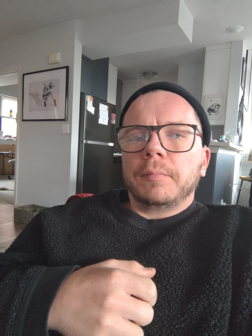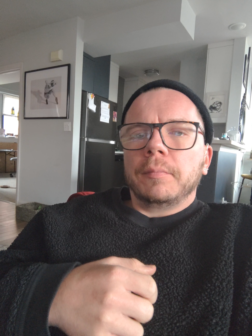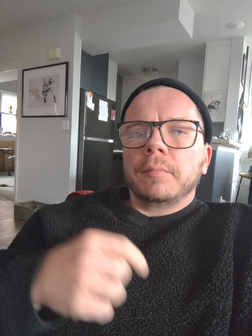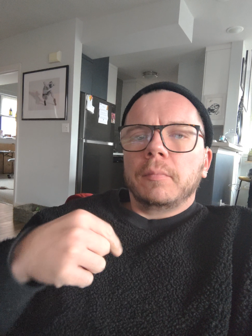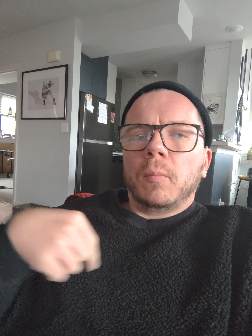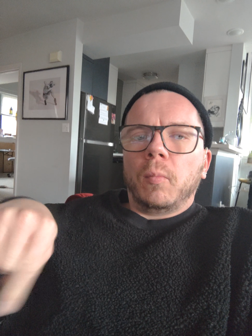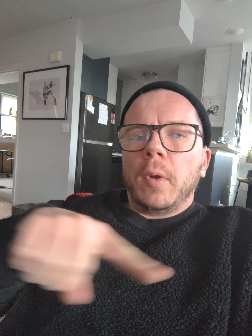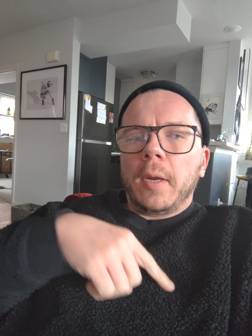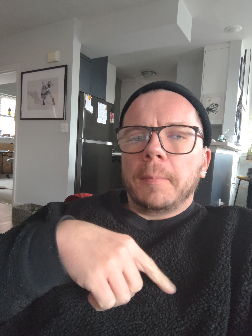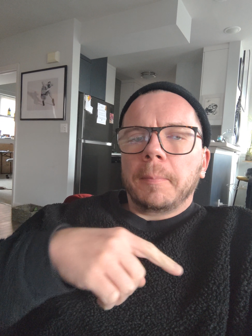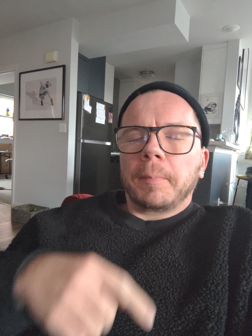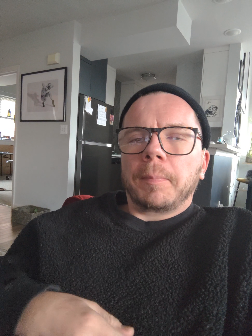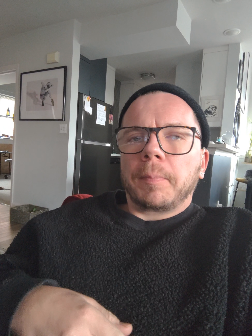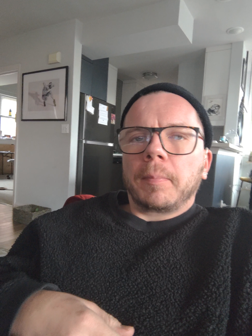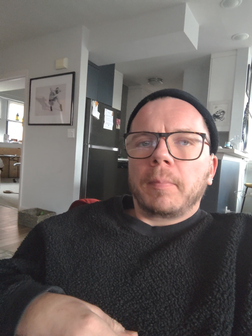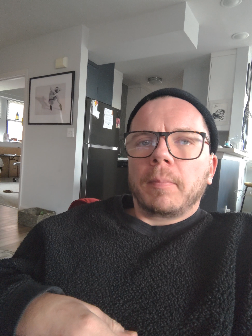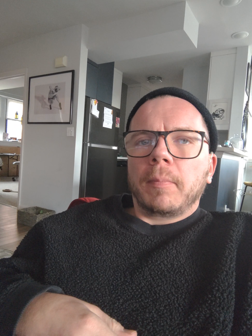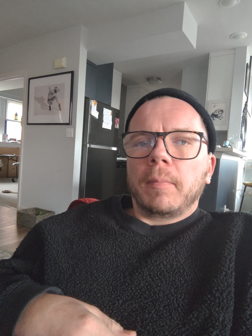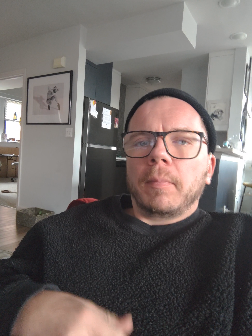we